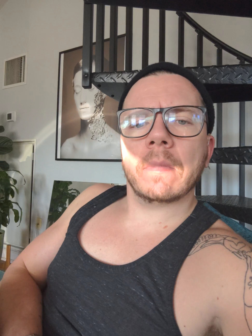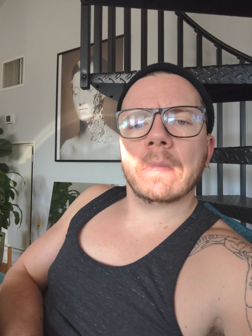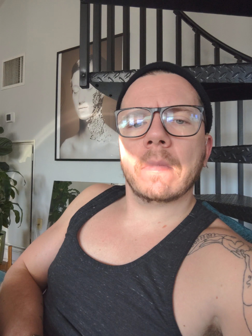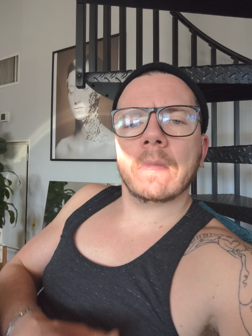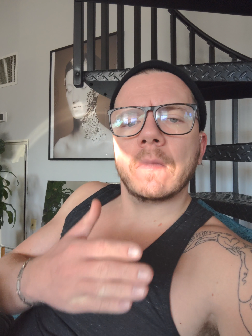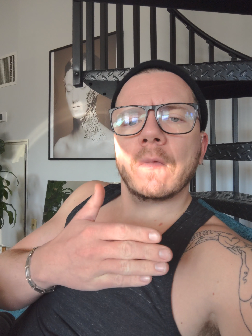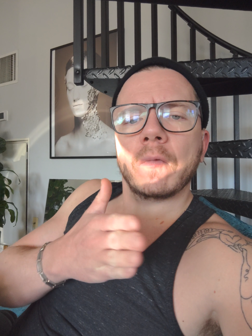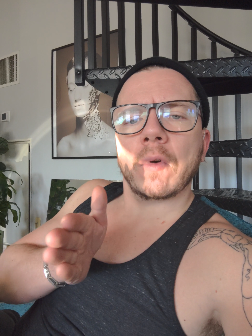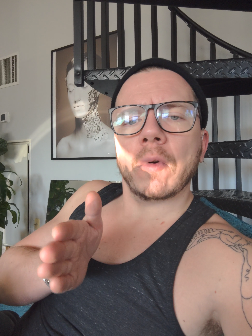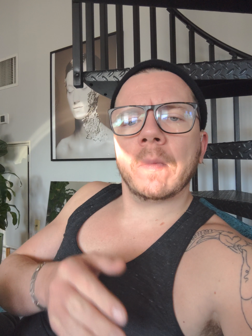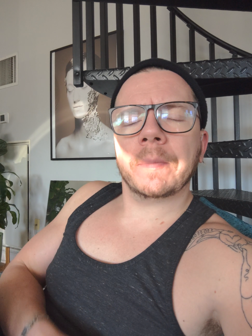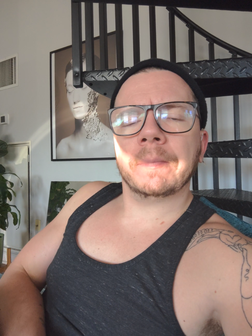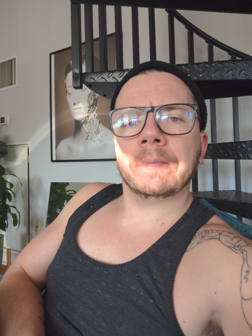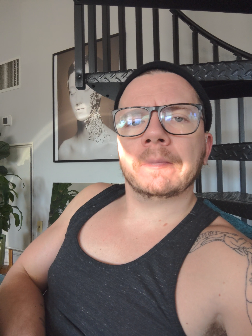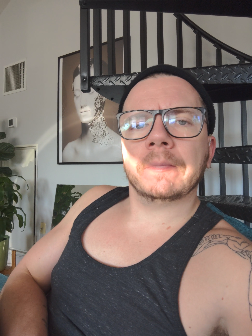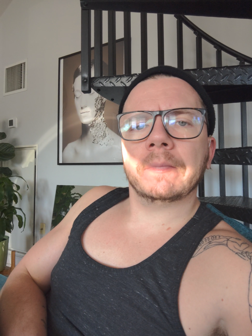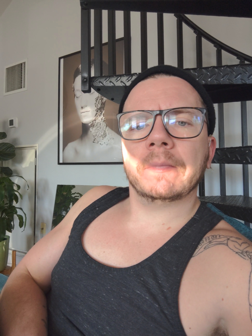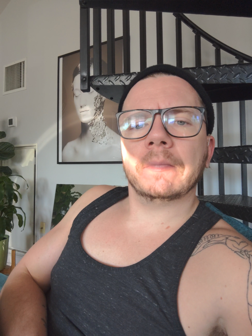room